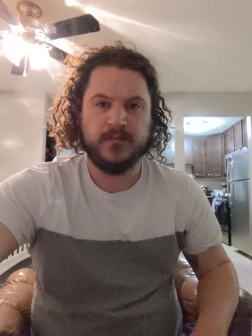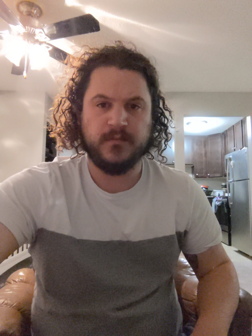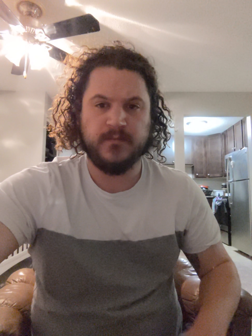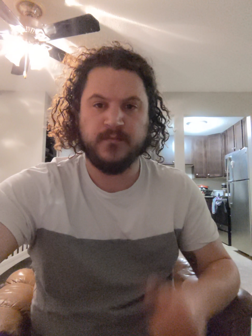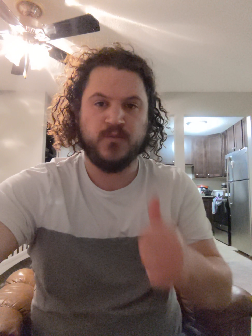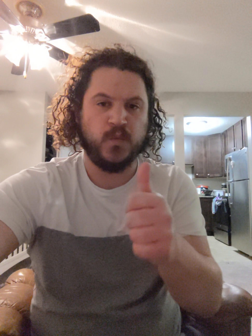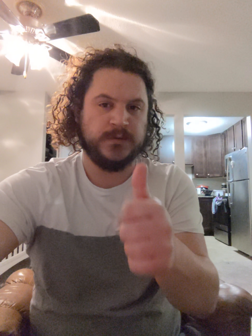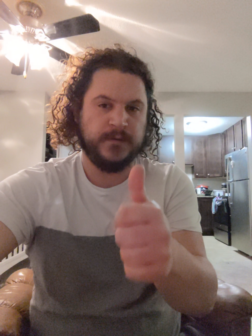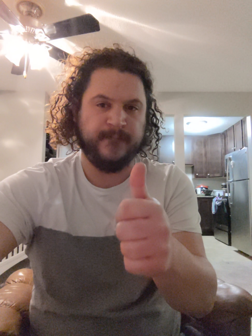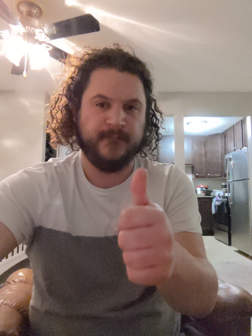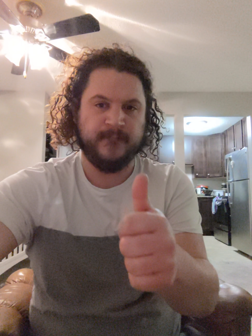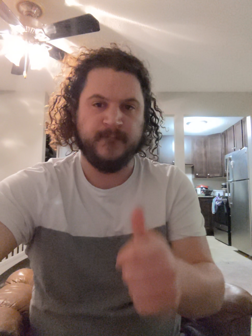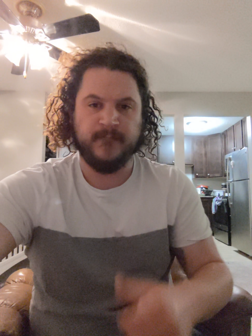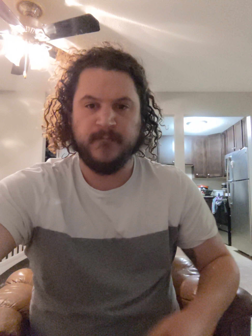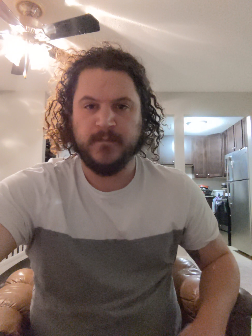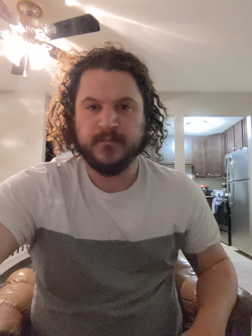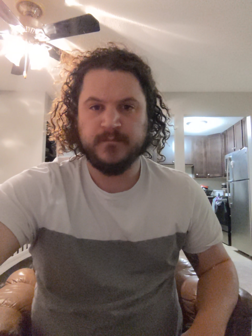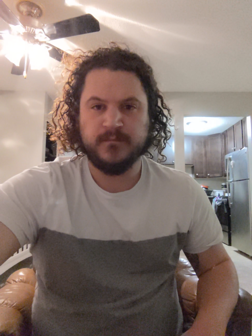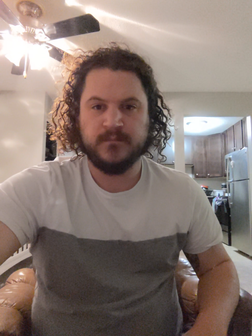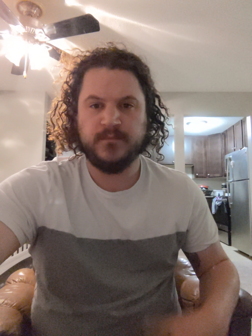yourself